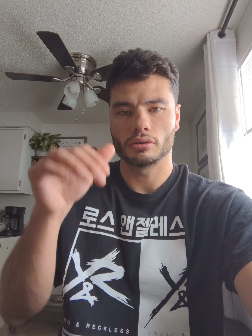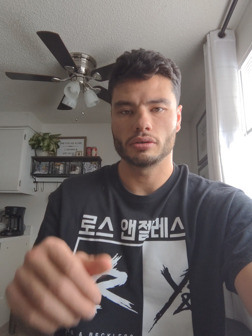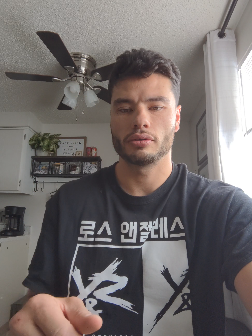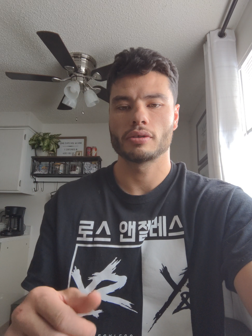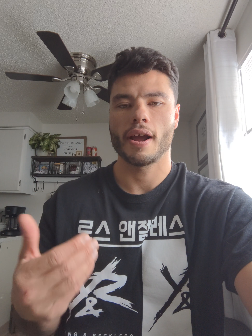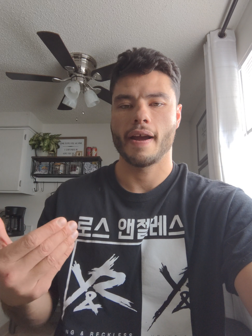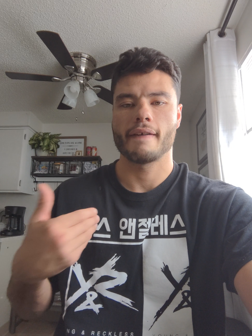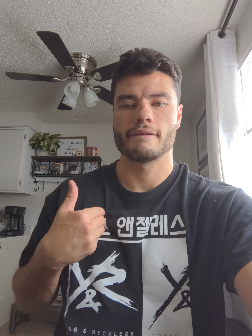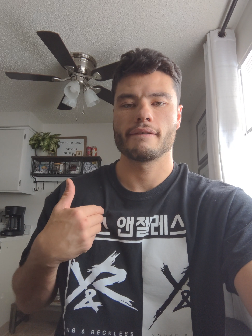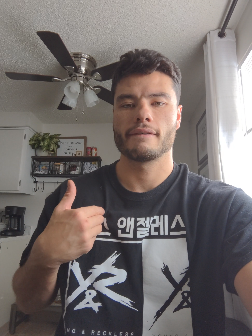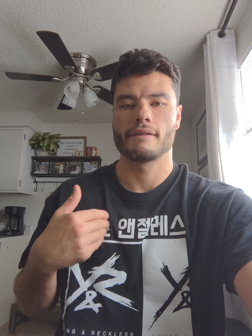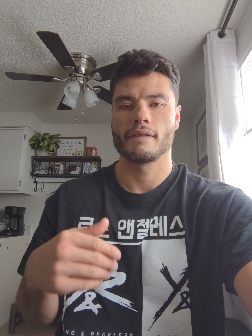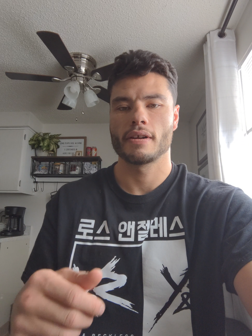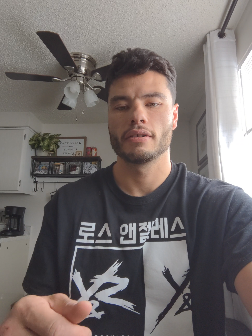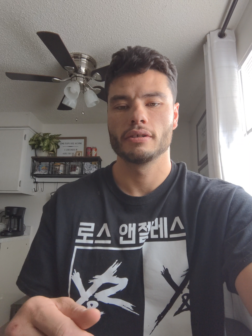have